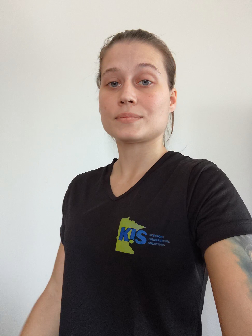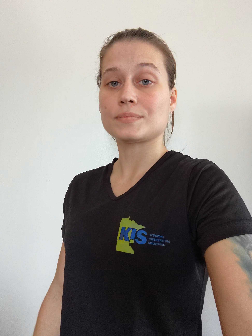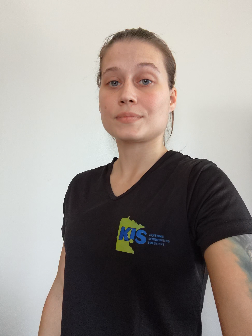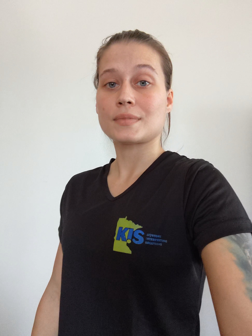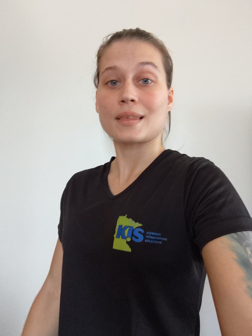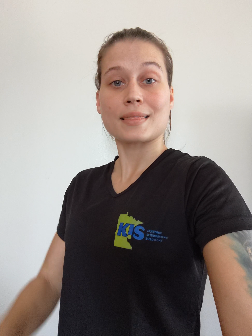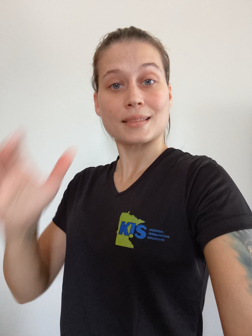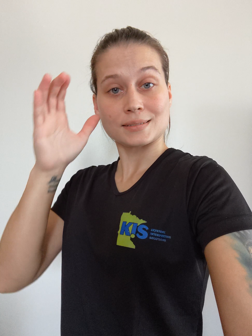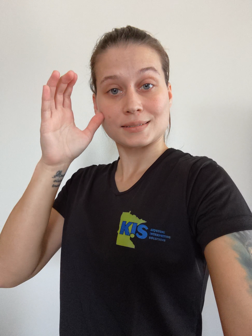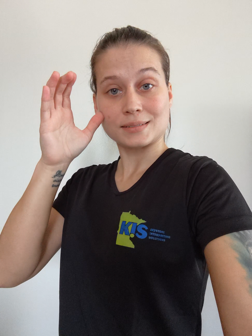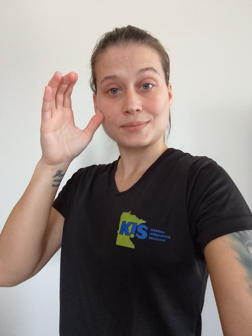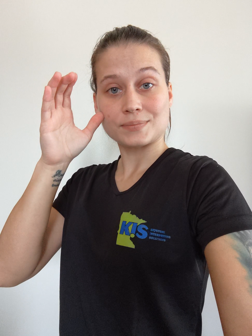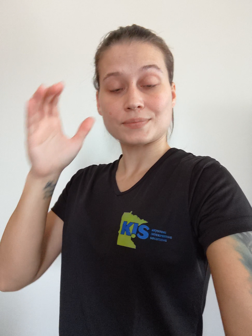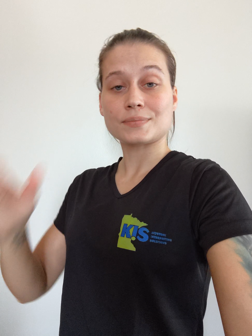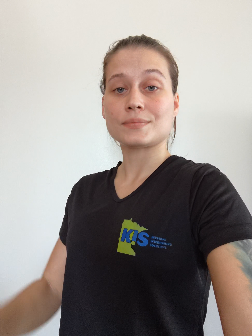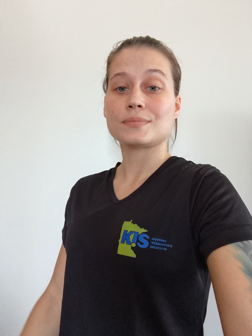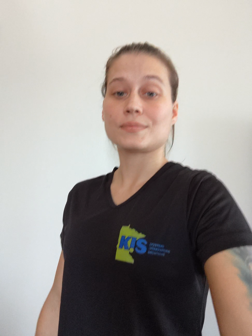listen